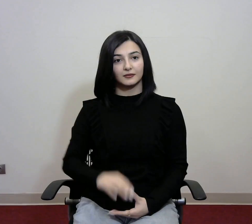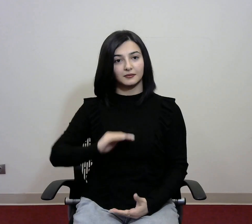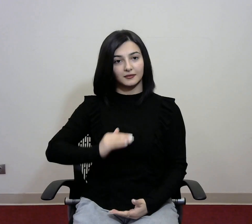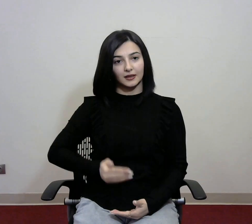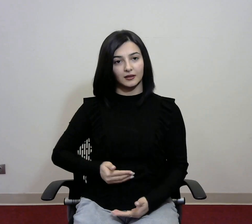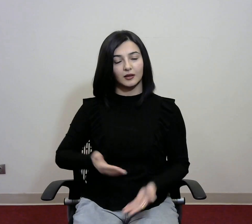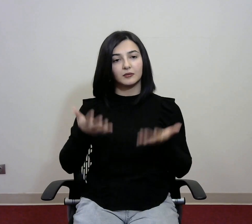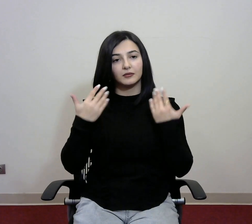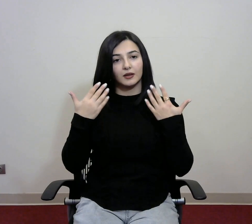bağ